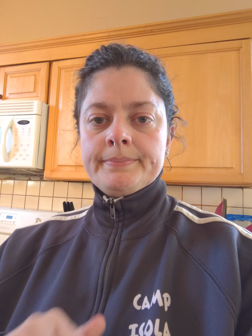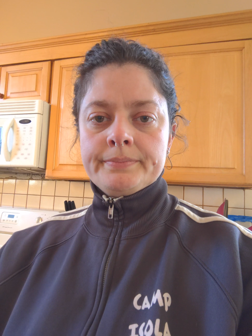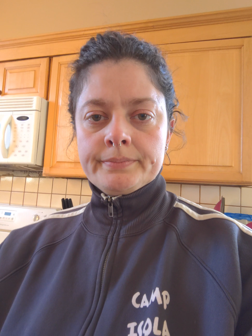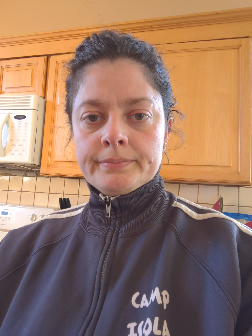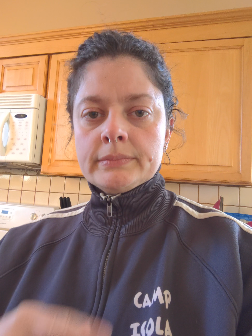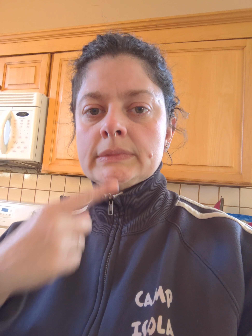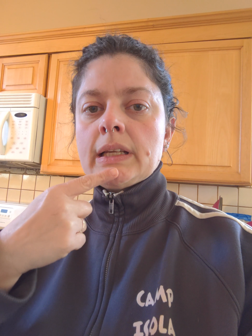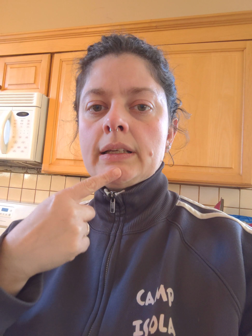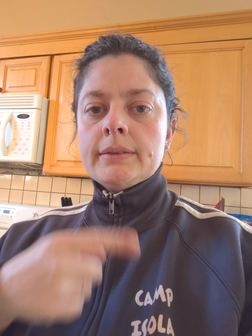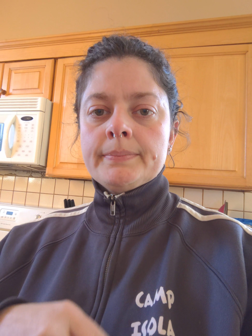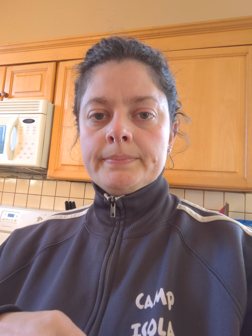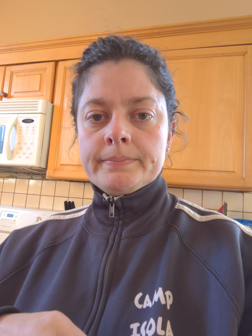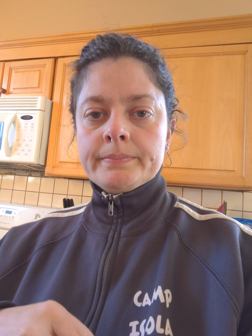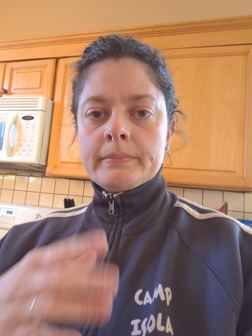say